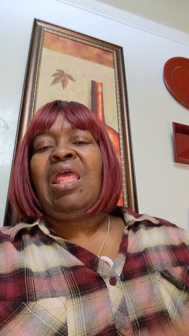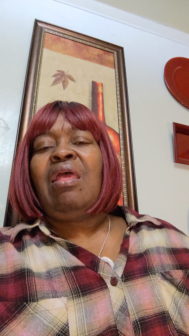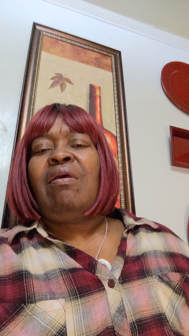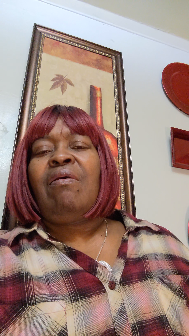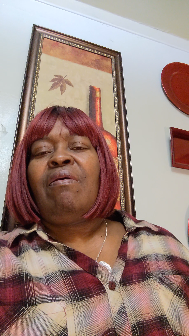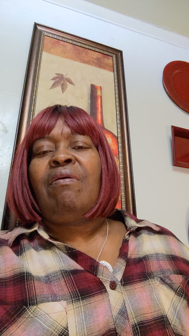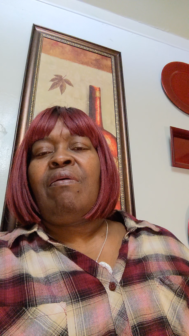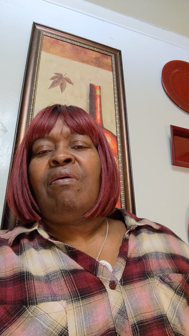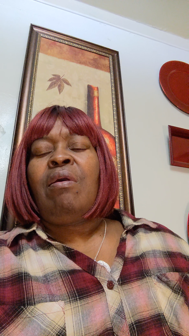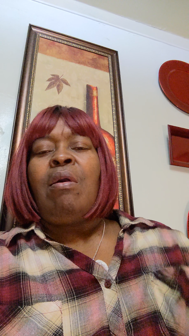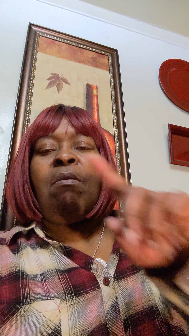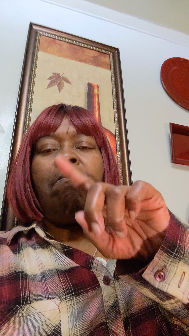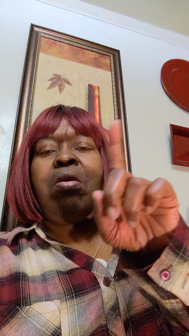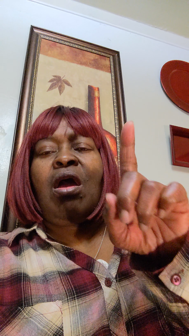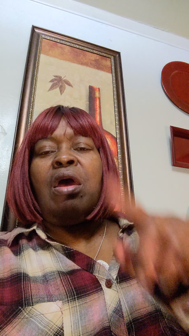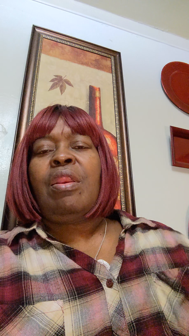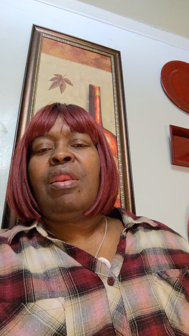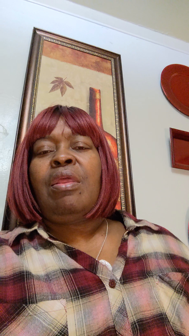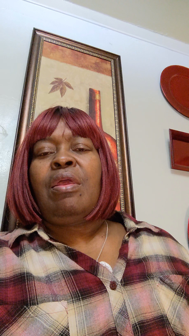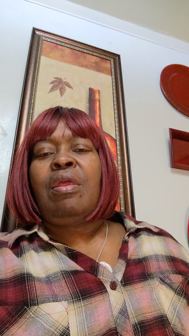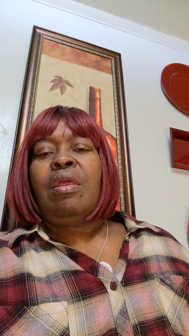but